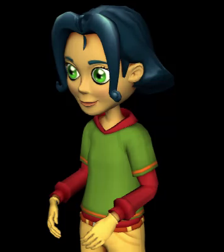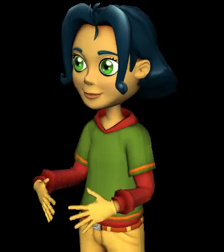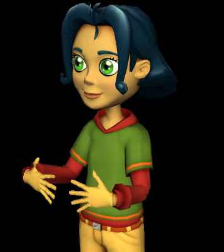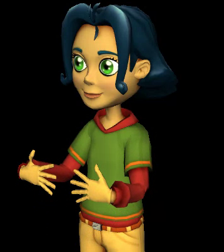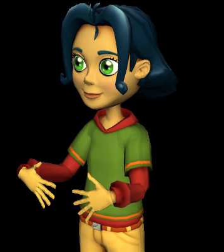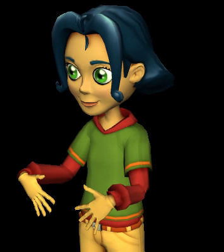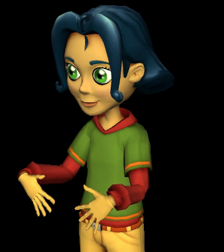تحقيق